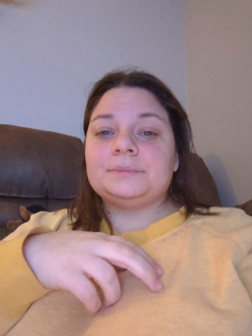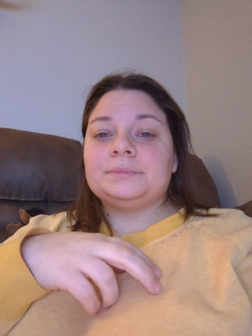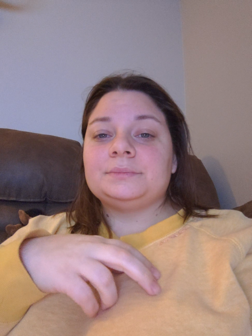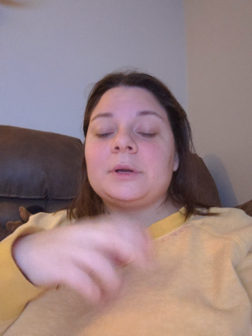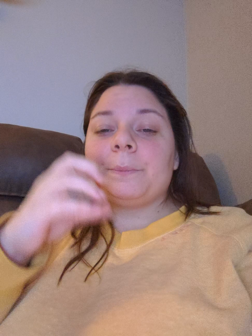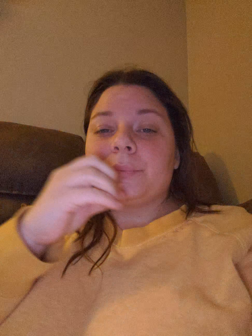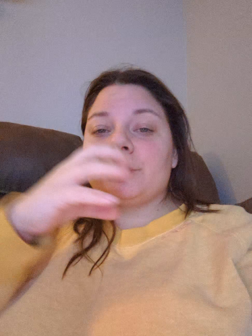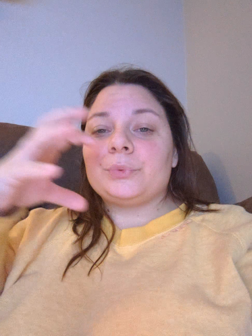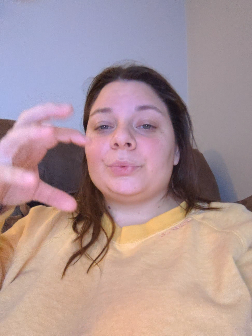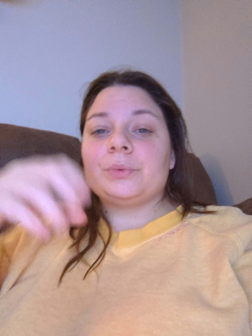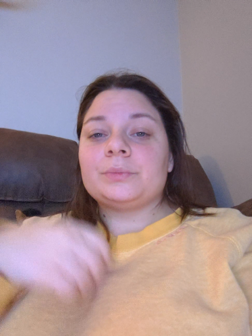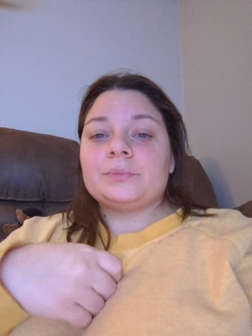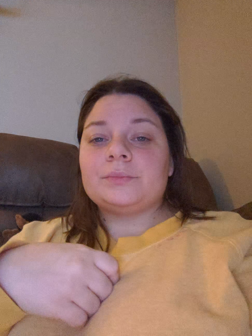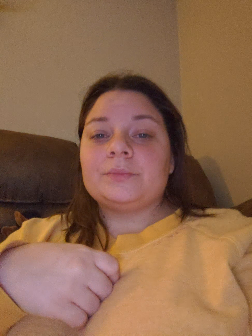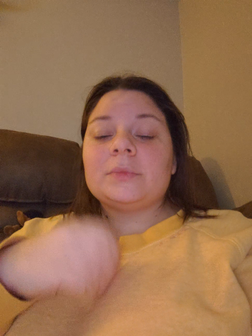balloon